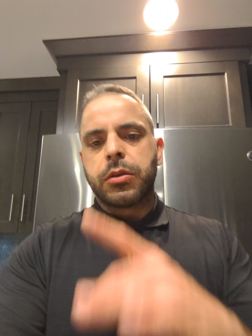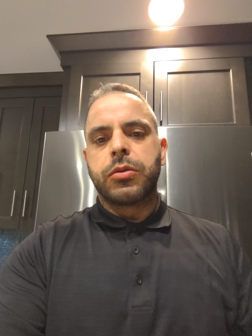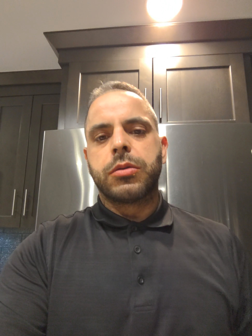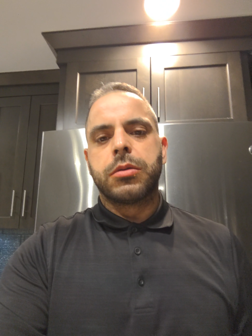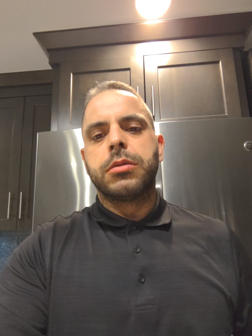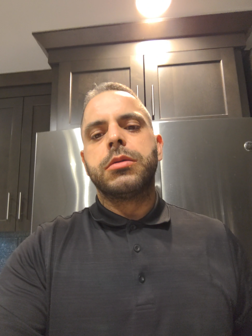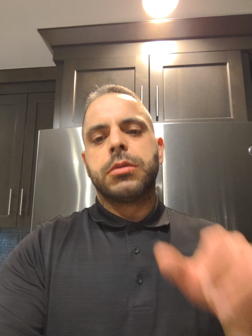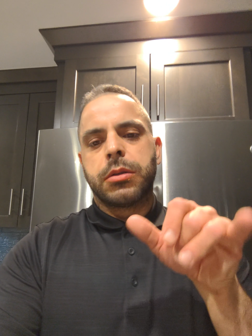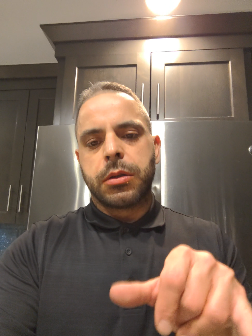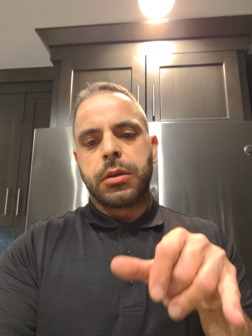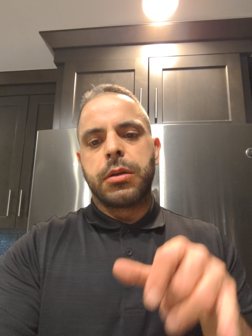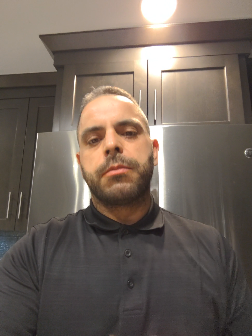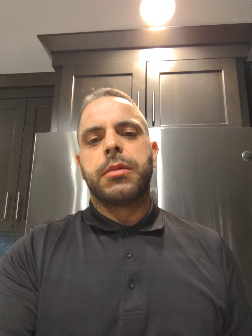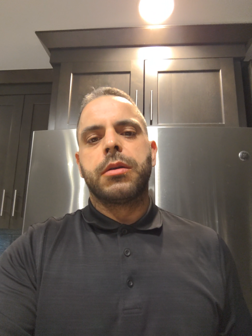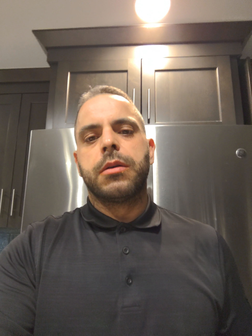same